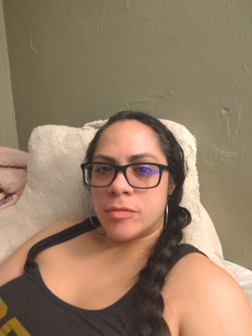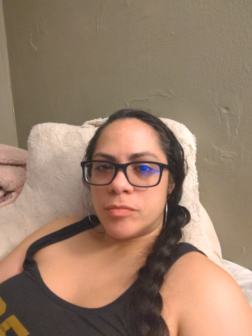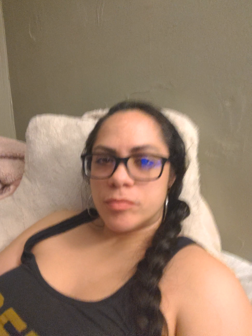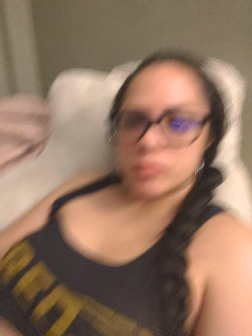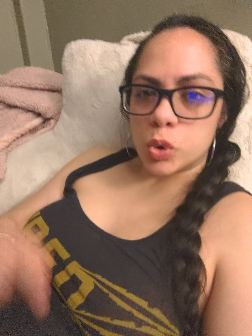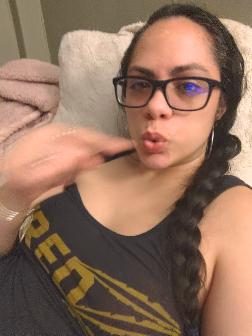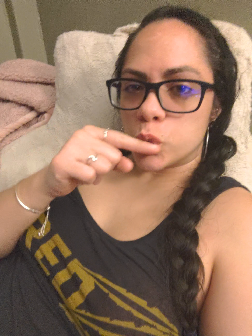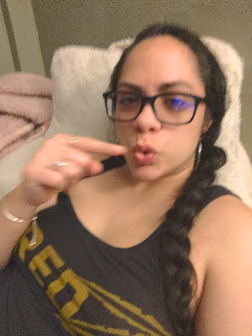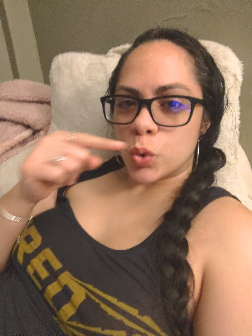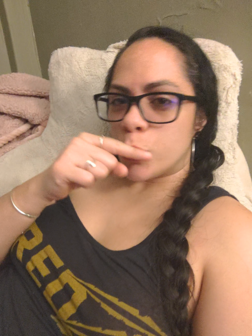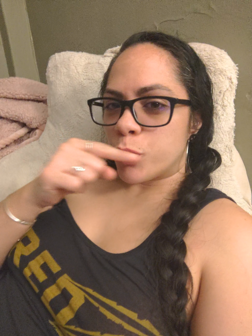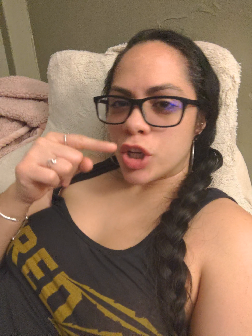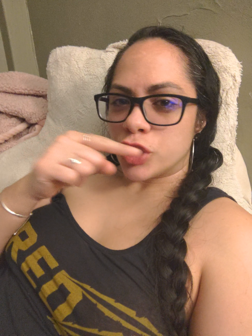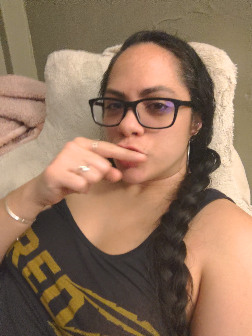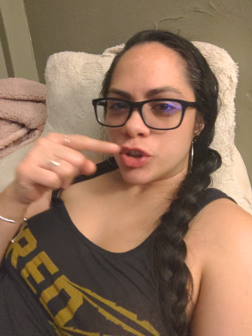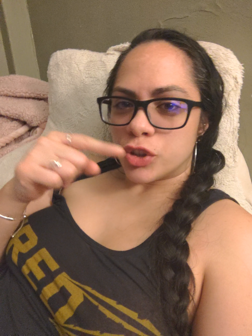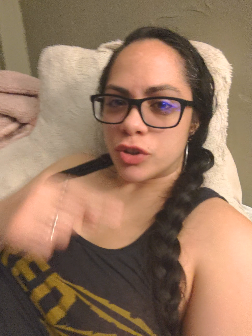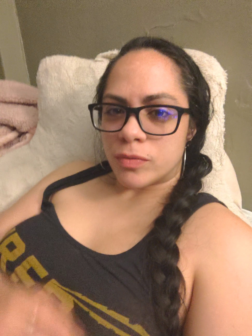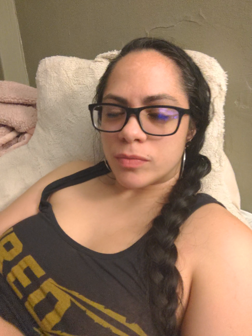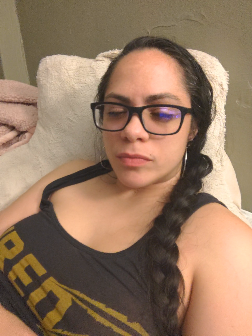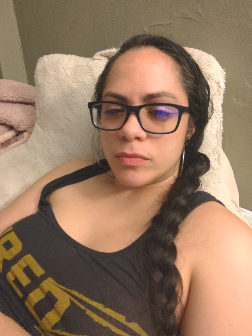toothbrush